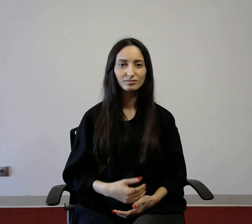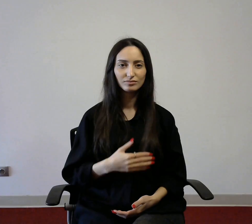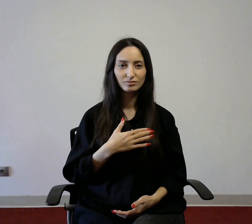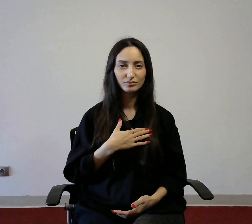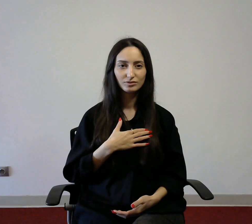mən